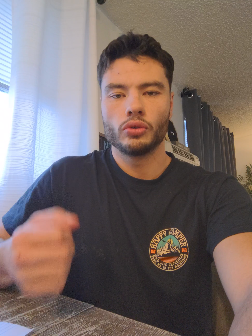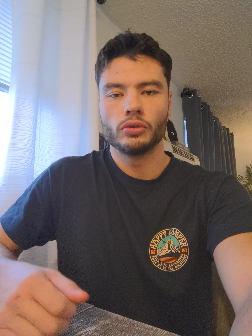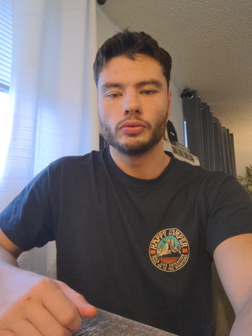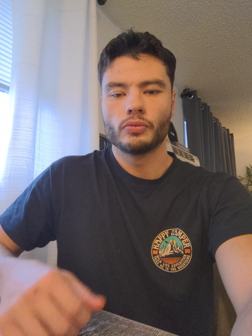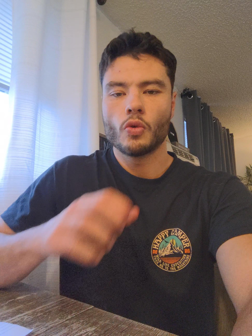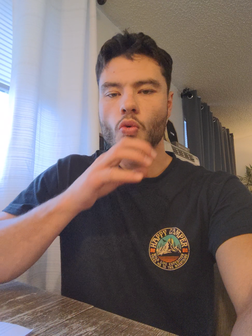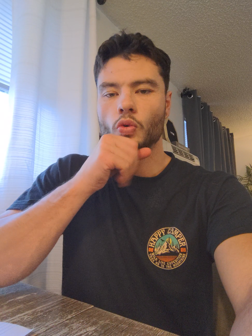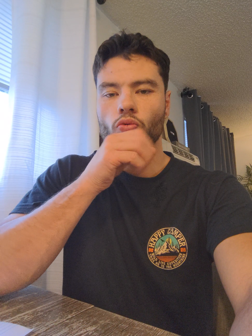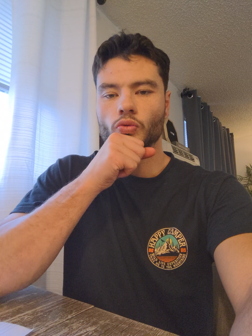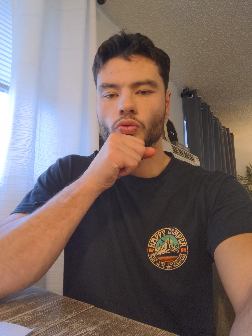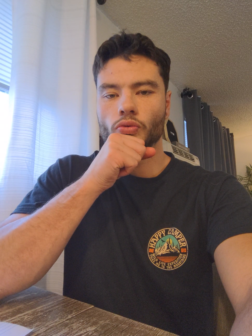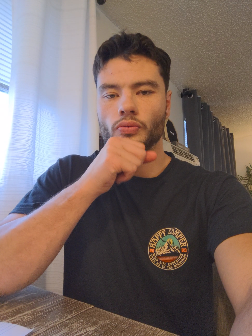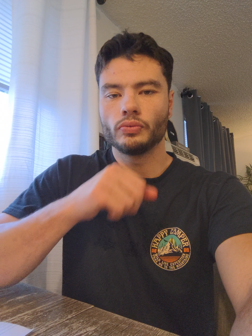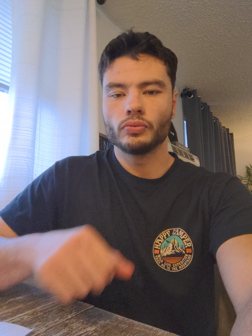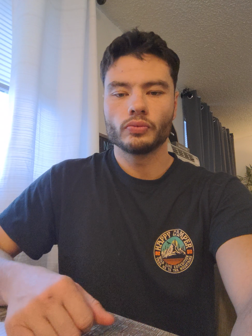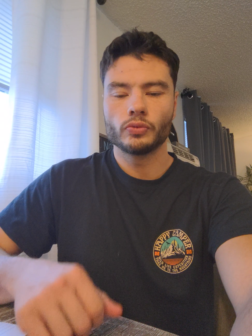orange